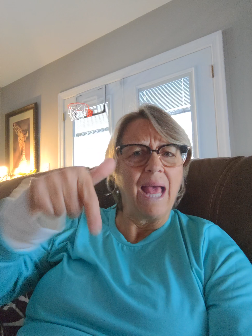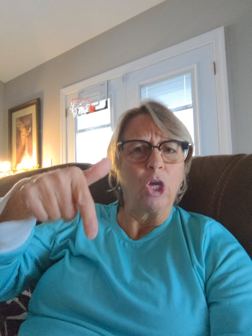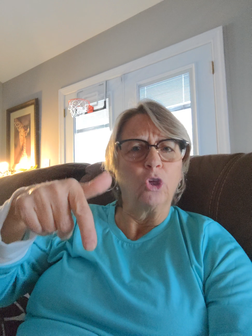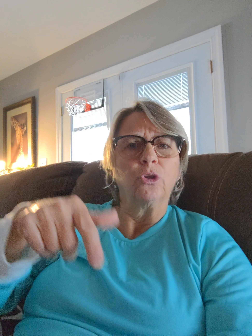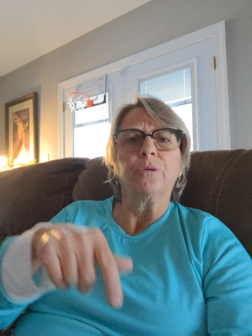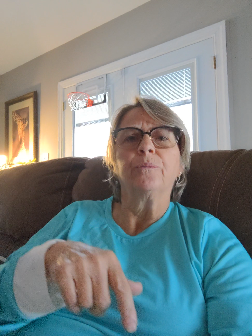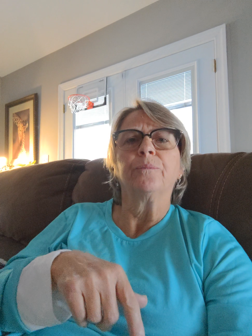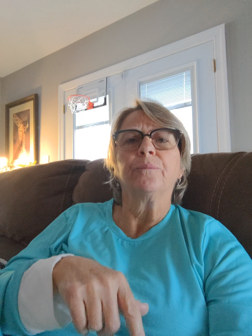later